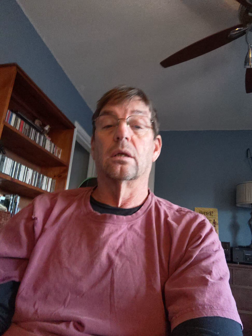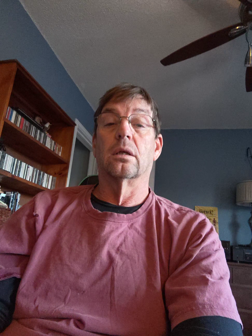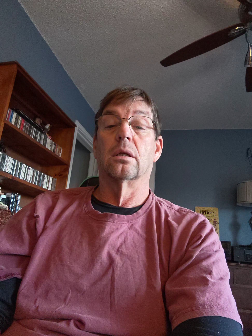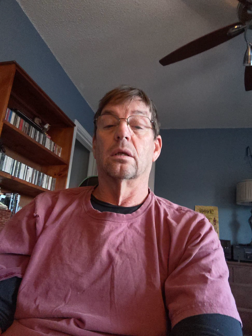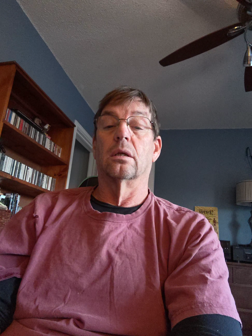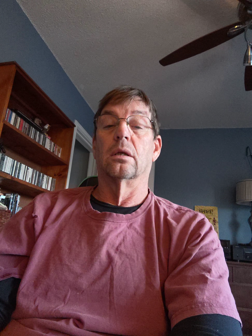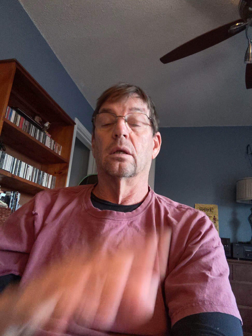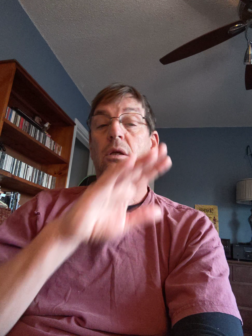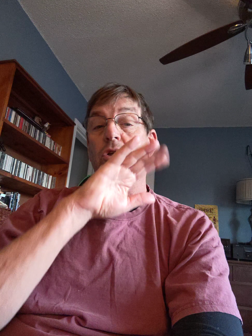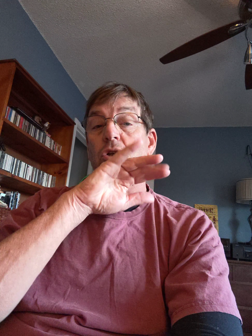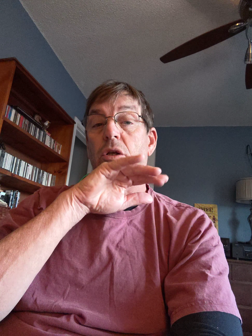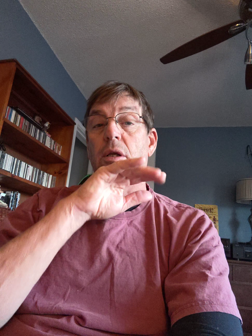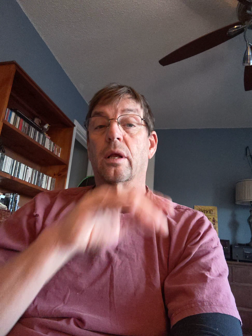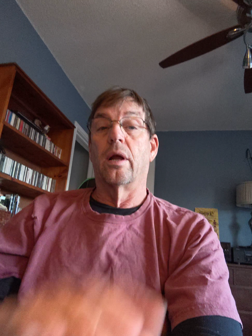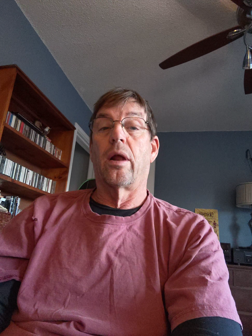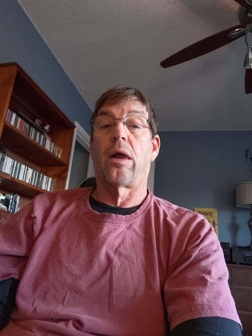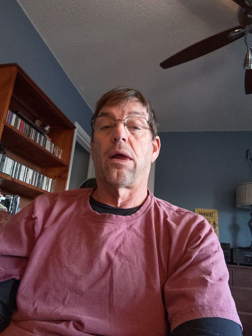dirty